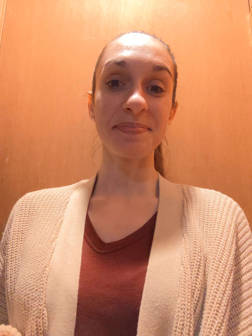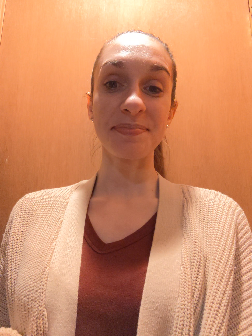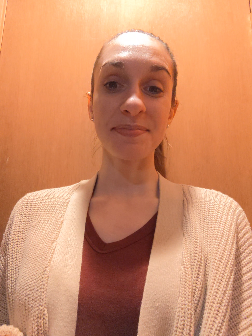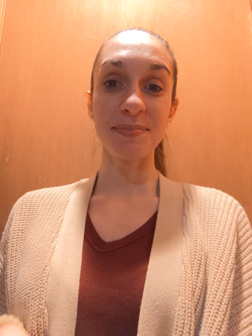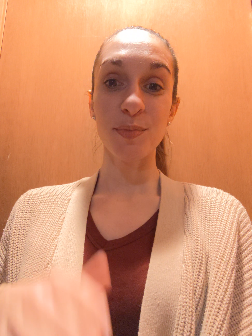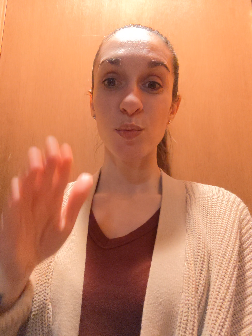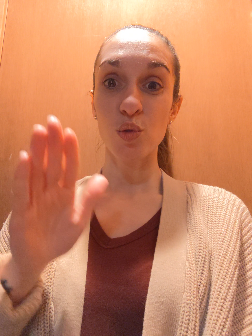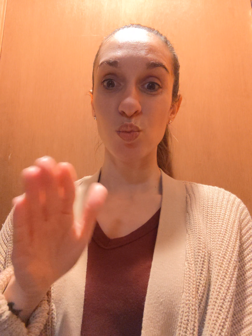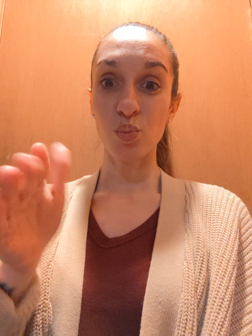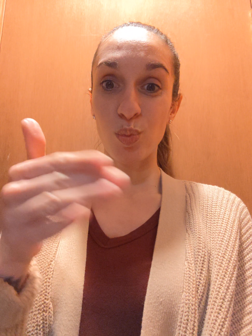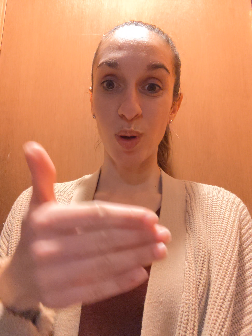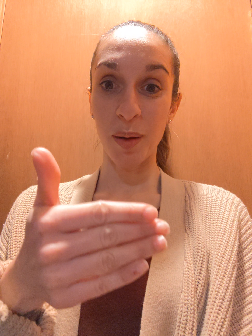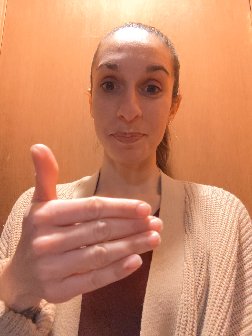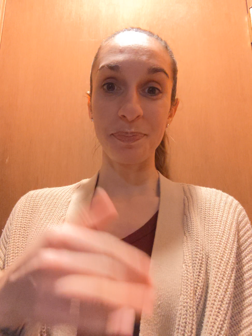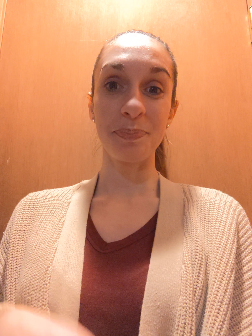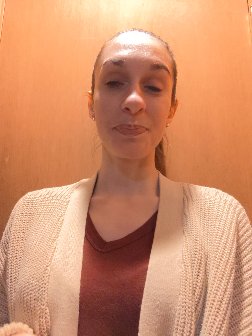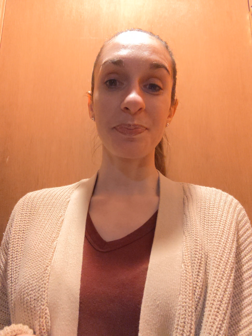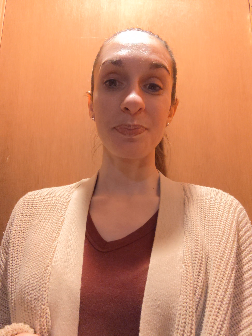room